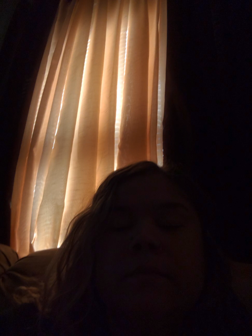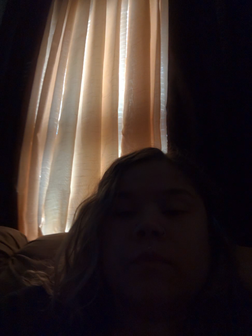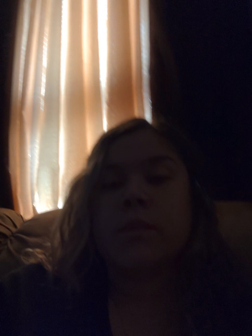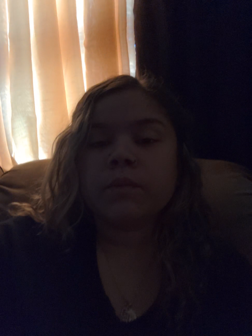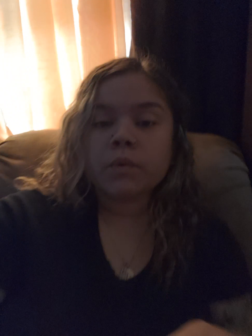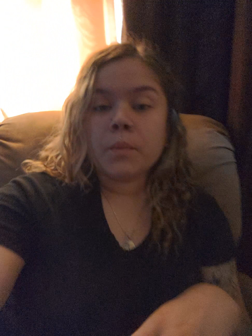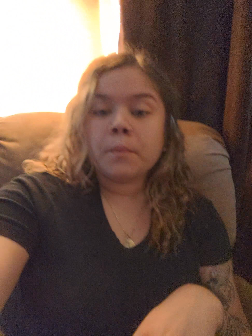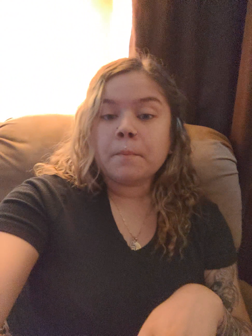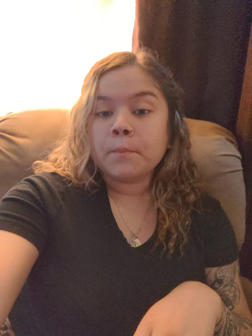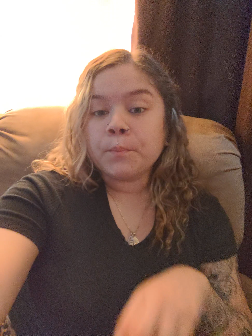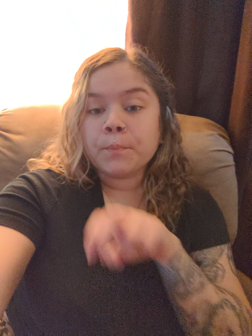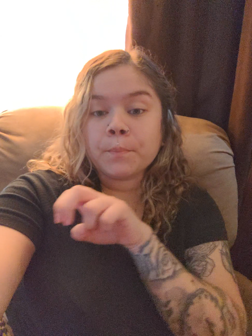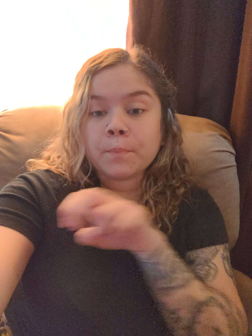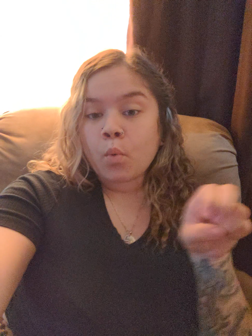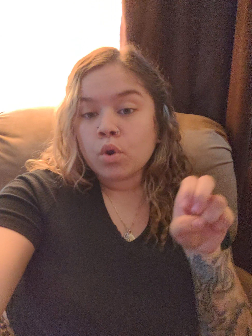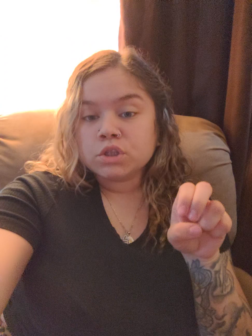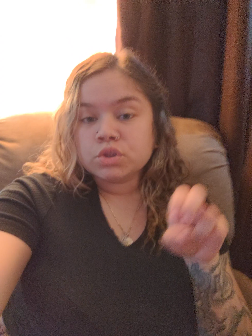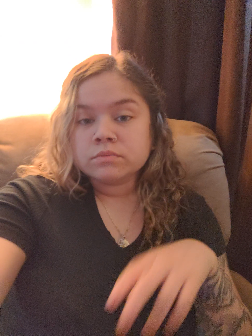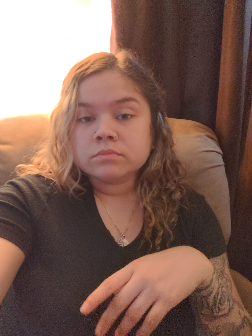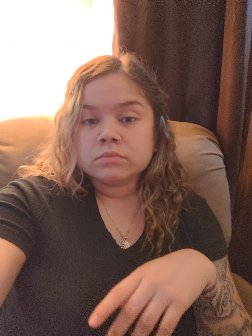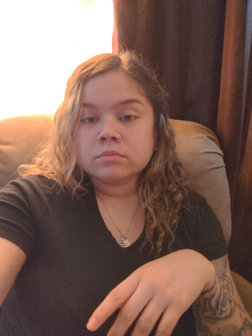porch